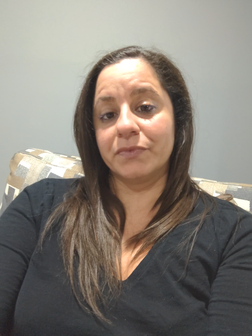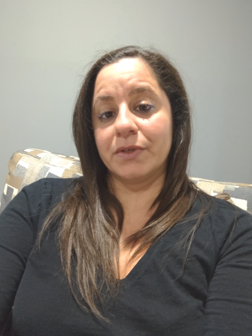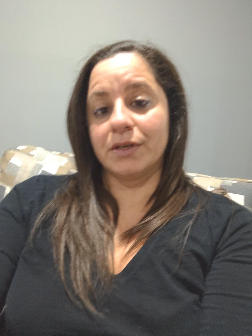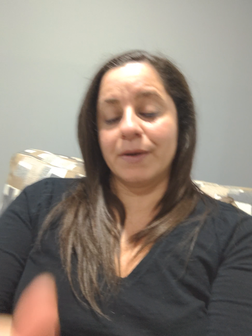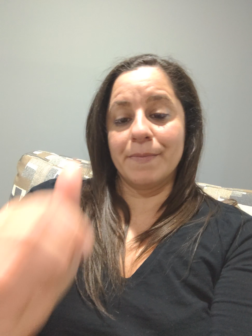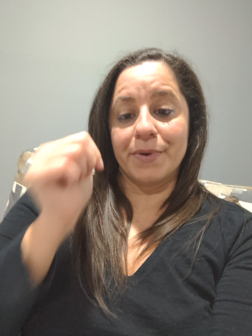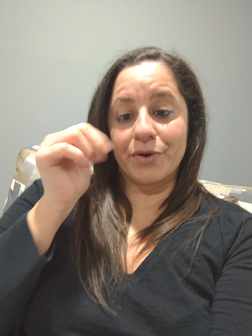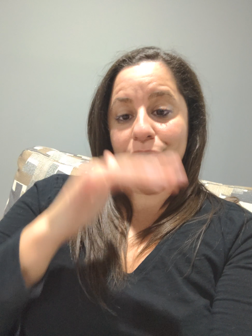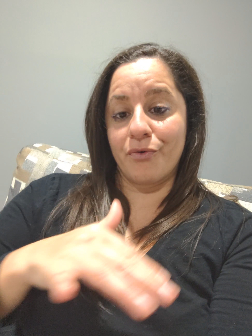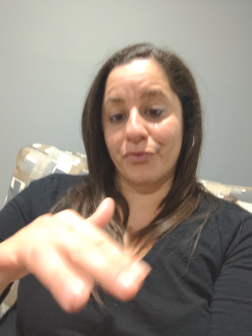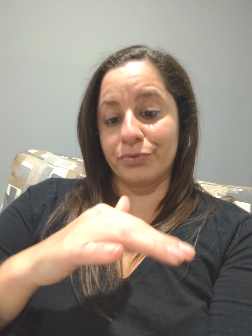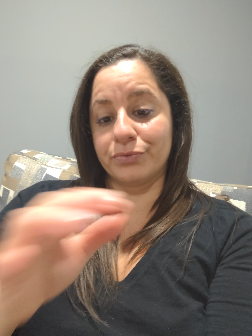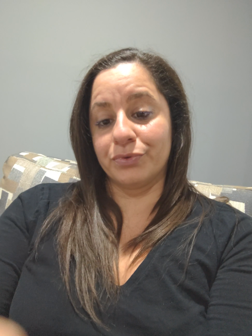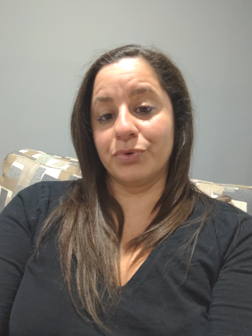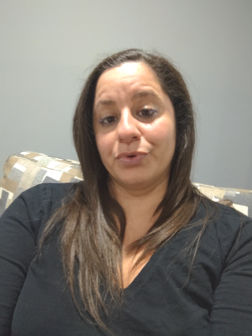backyard